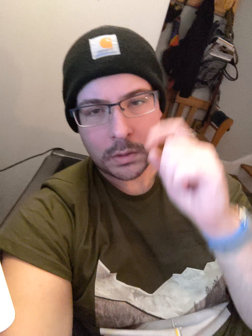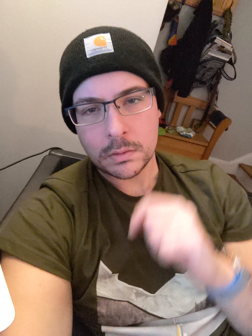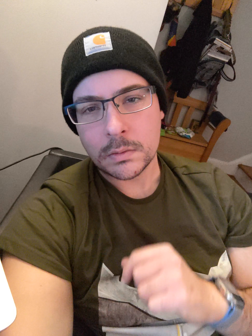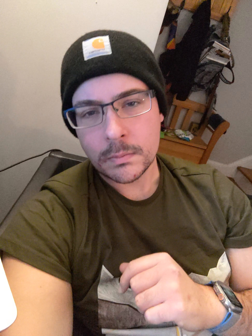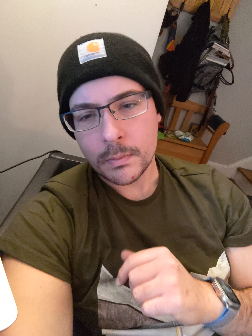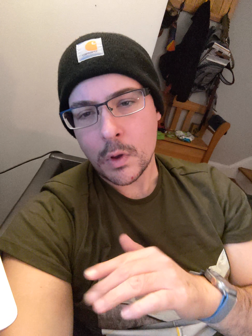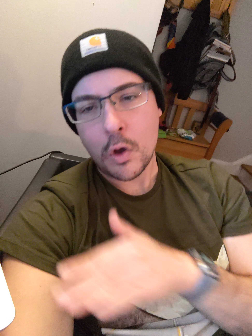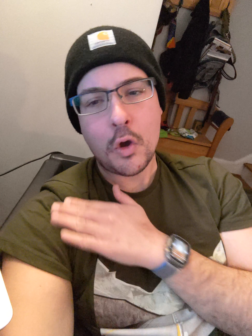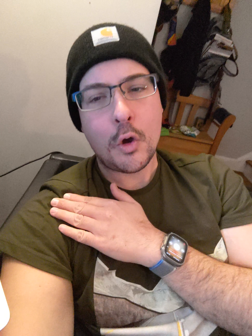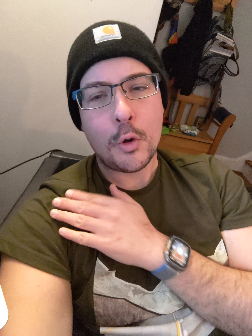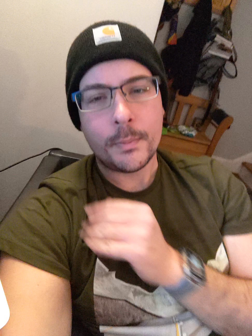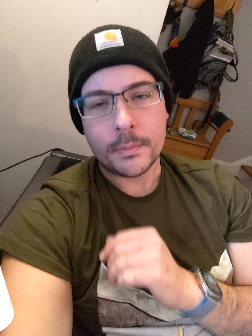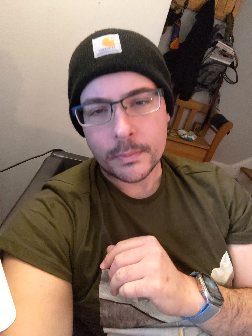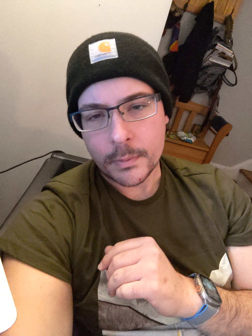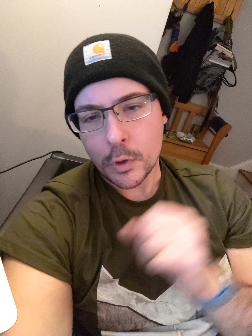arm